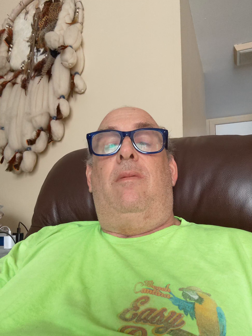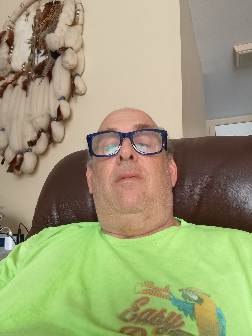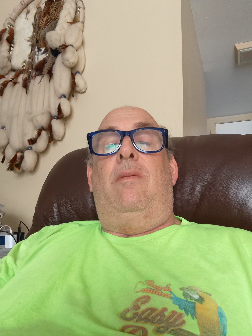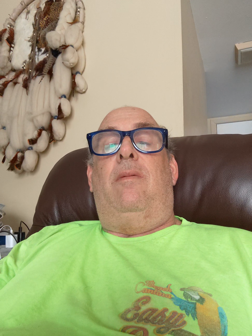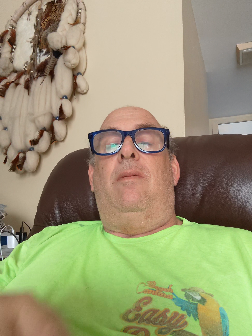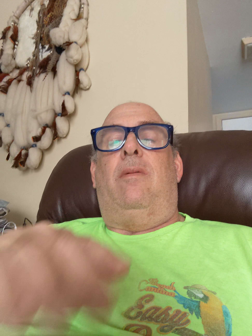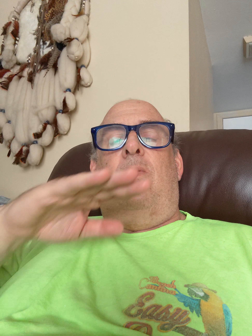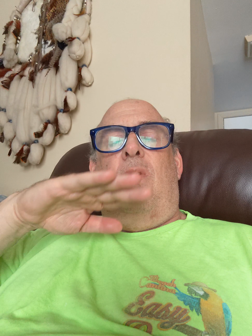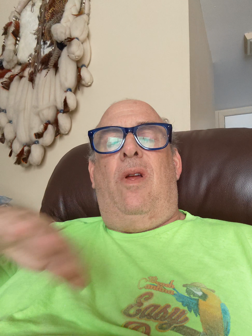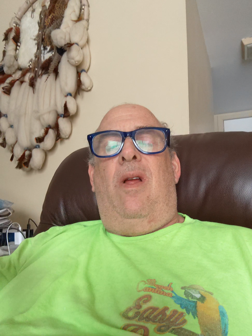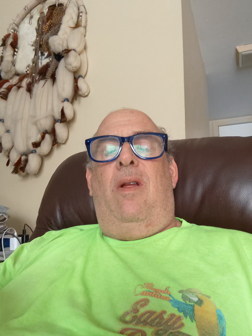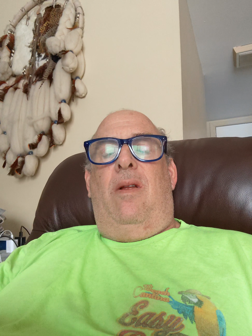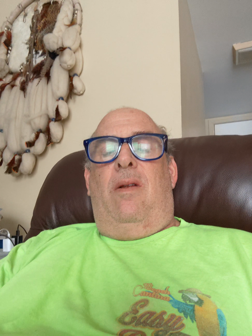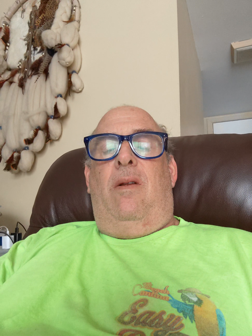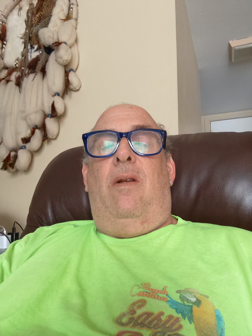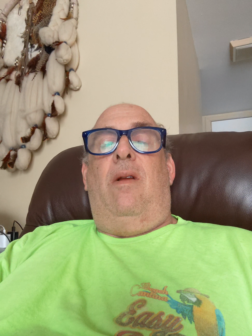quiet